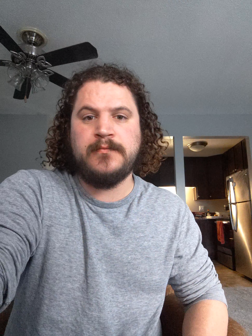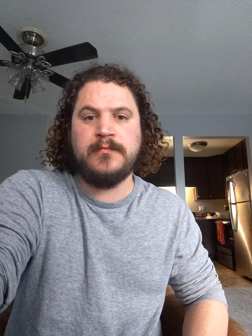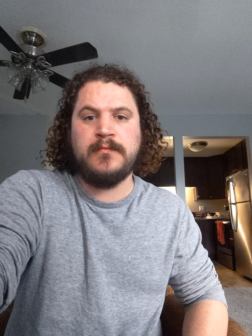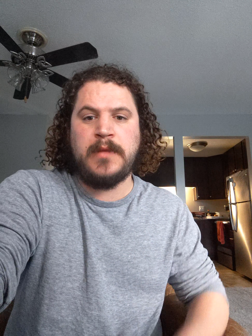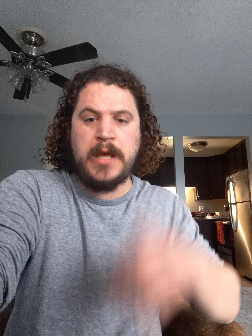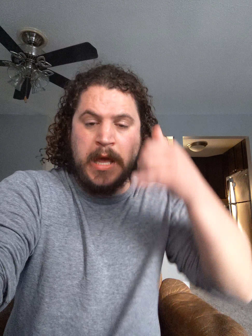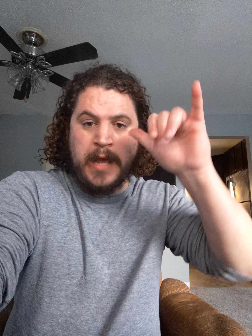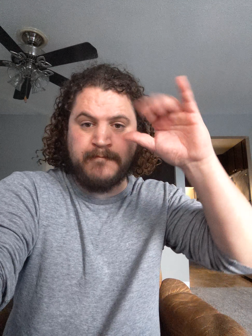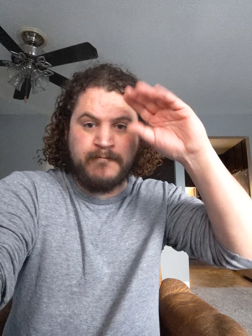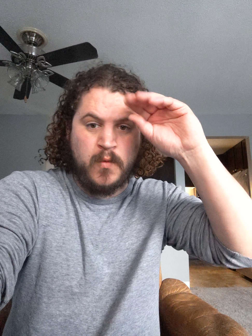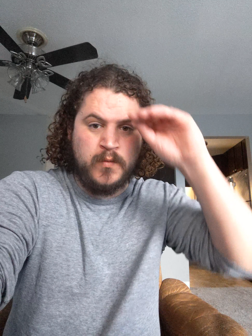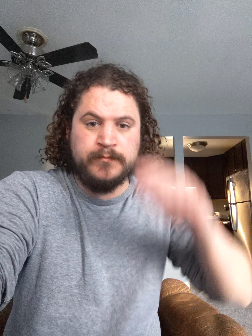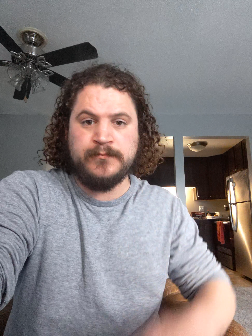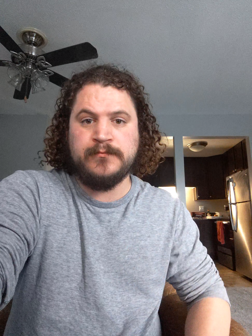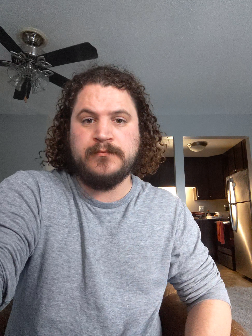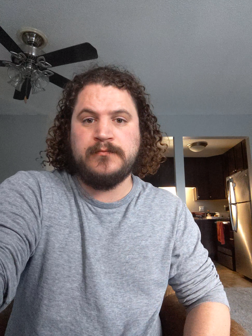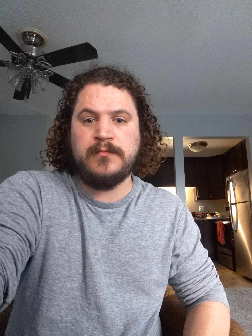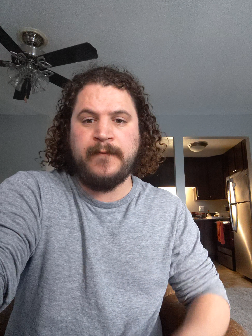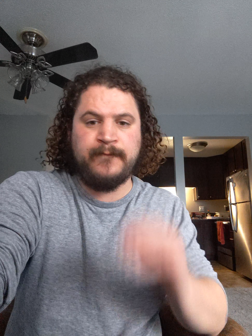cowboy